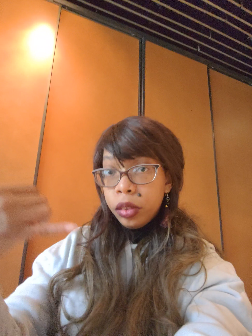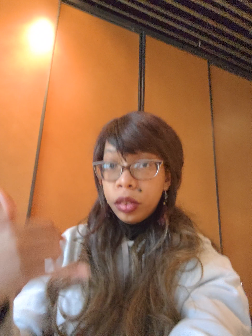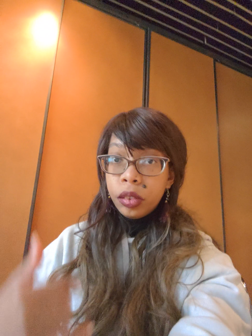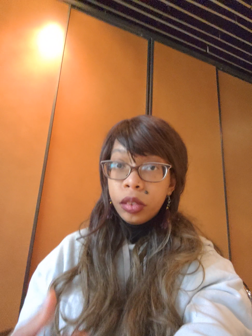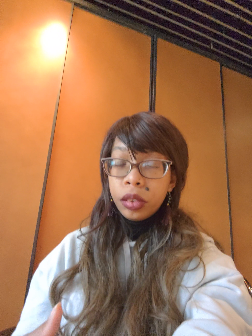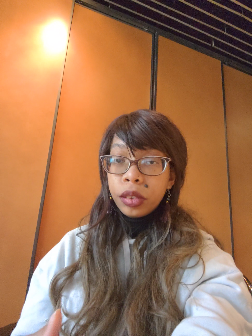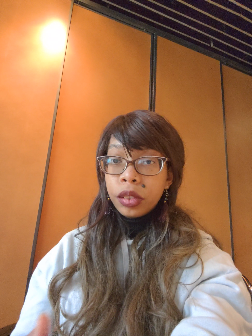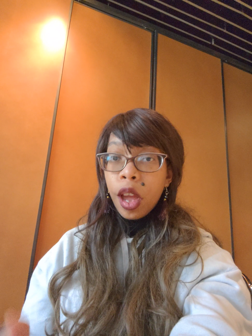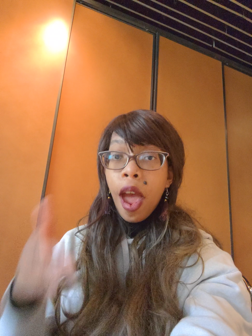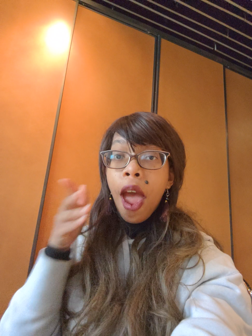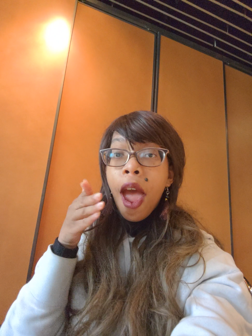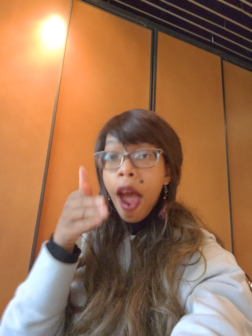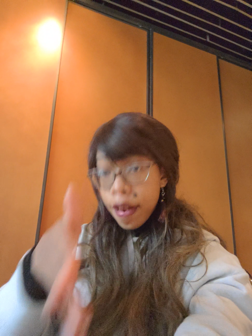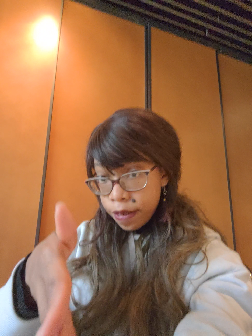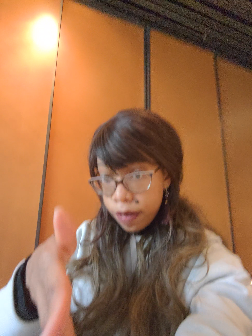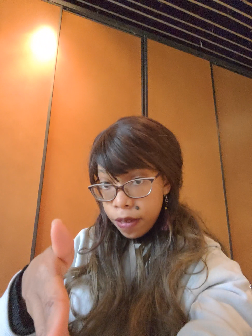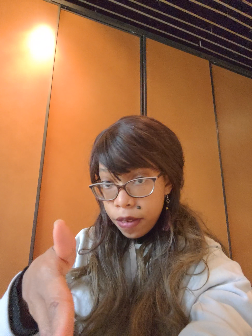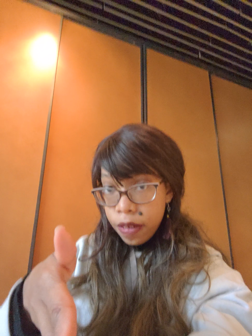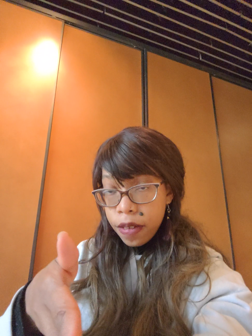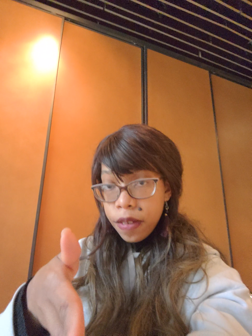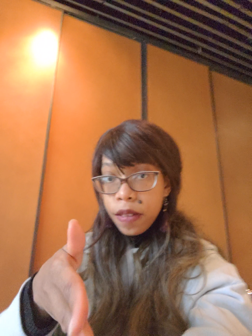after